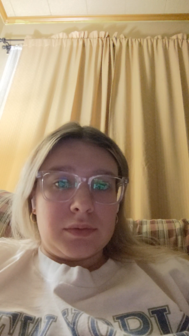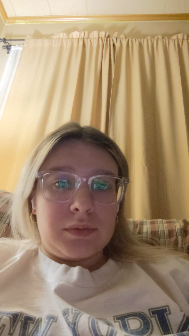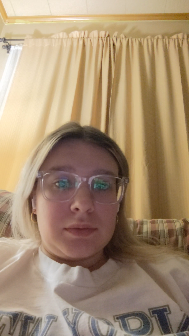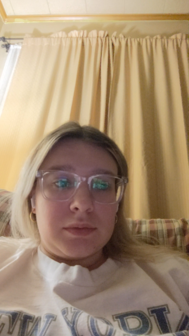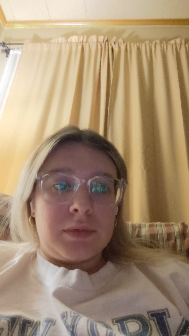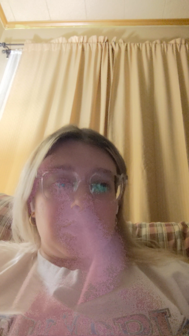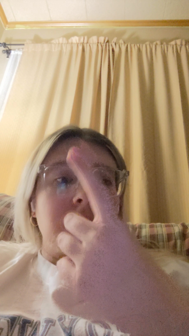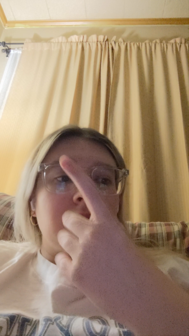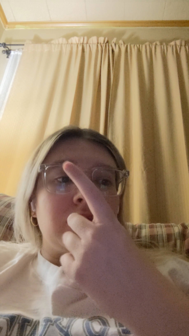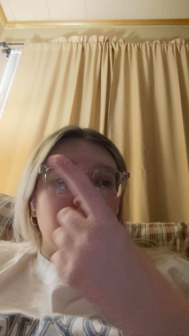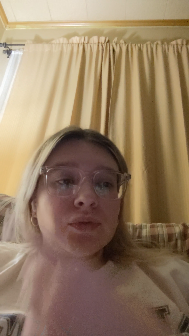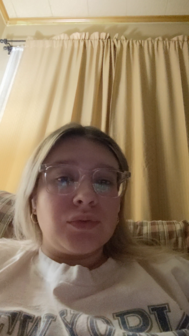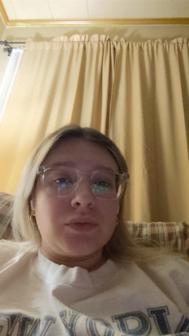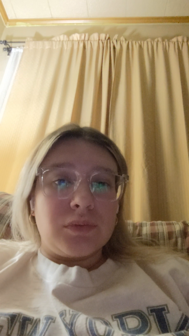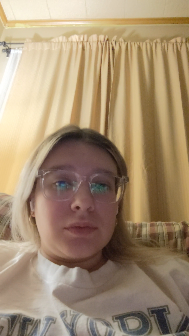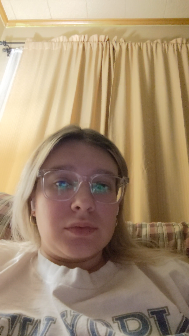dinner